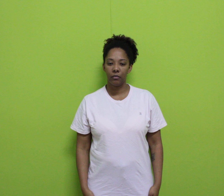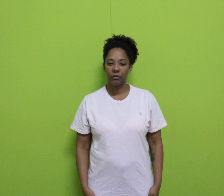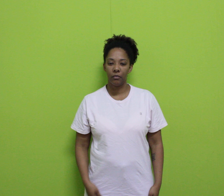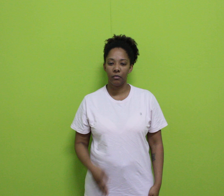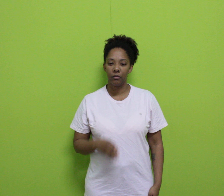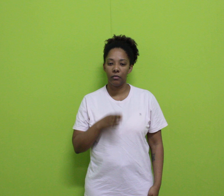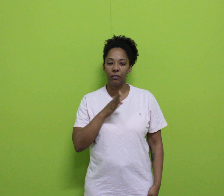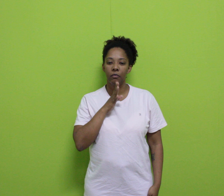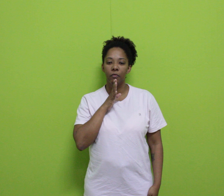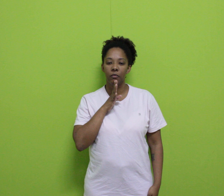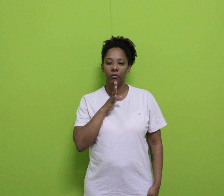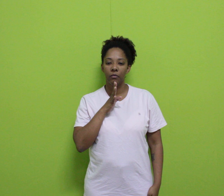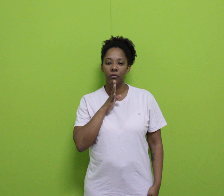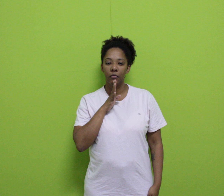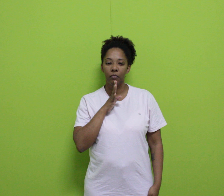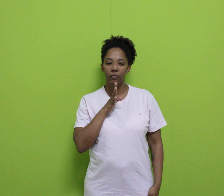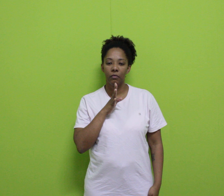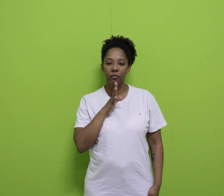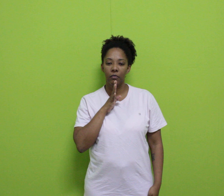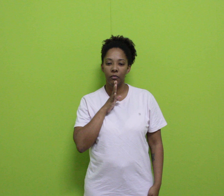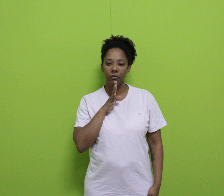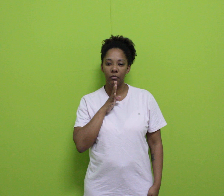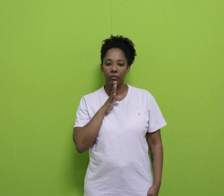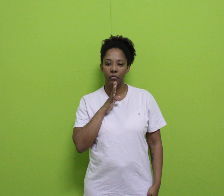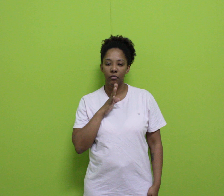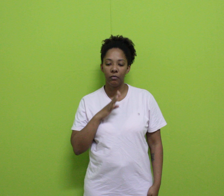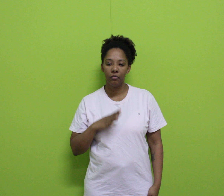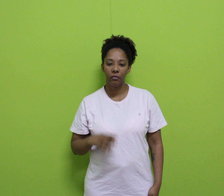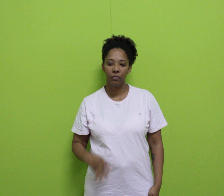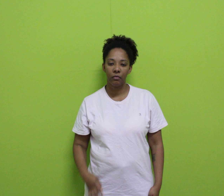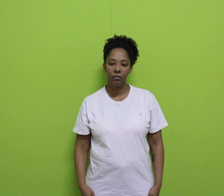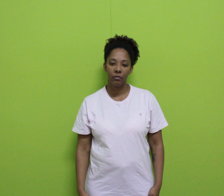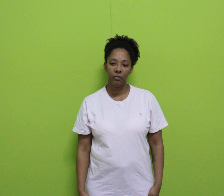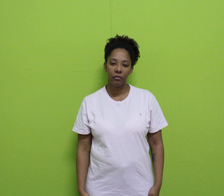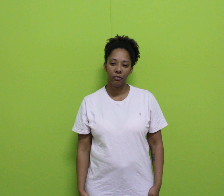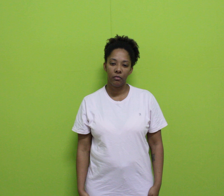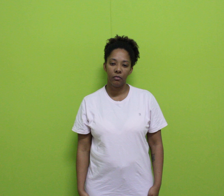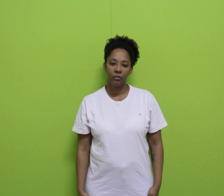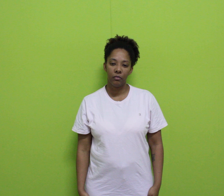conhecer